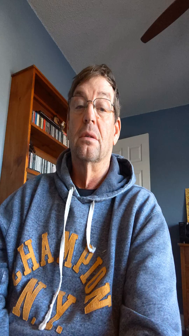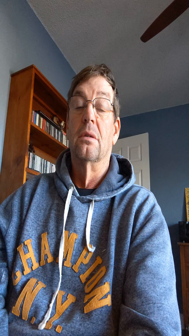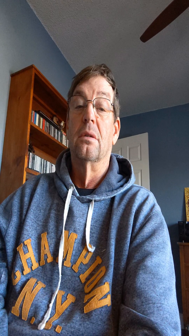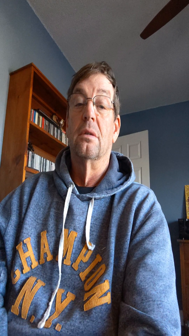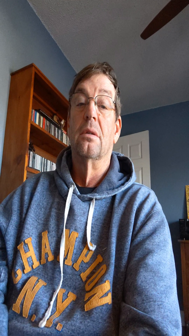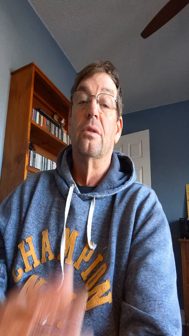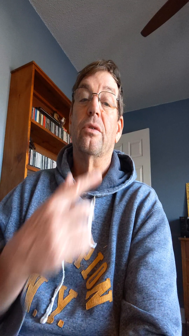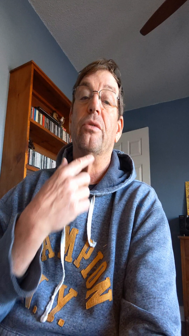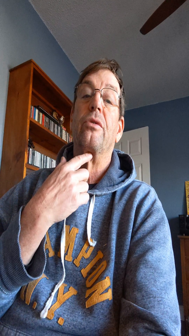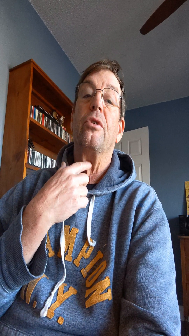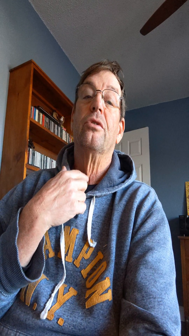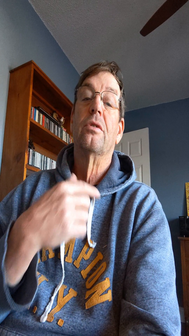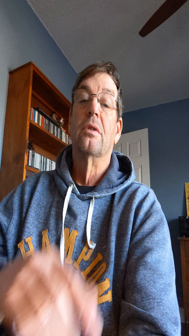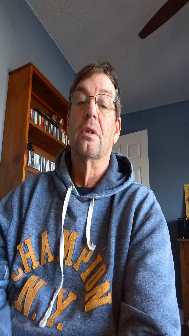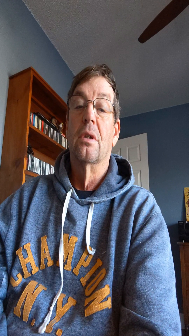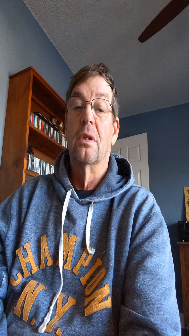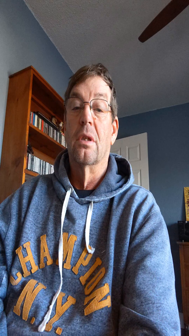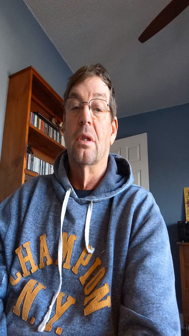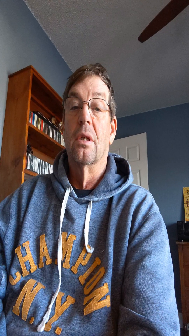thirsty